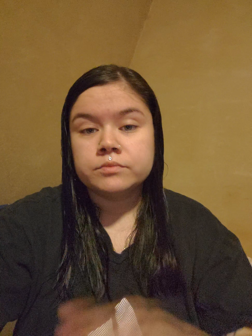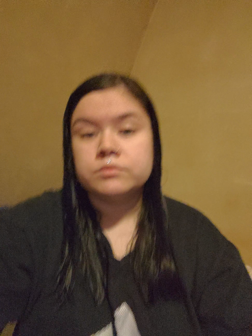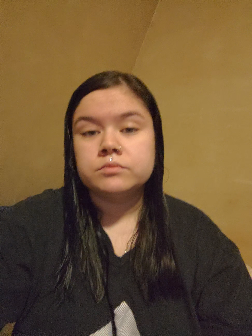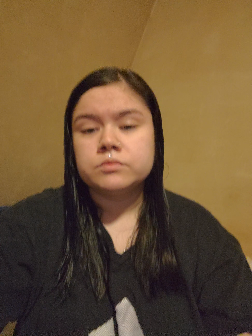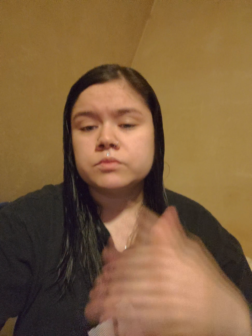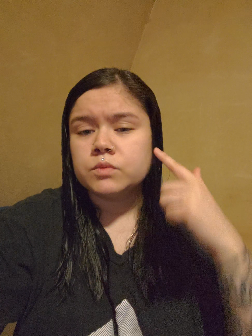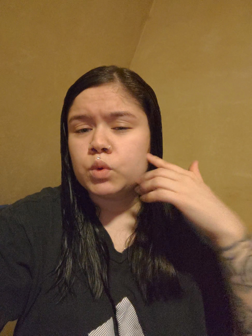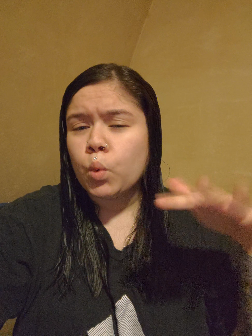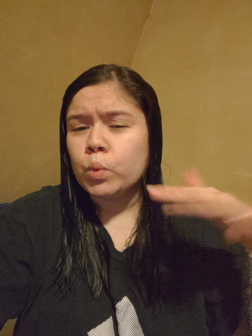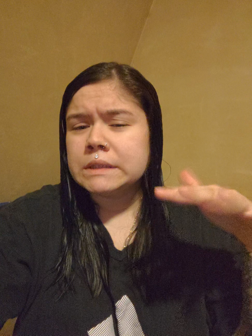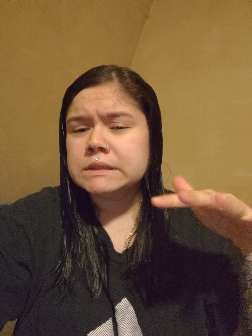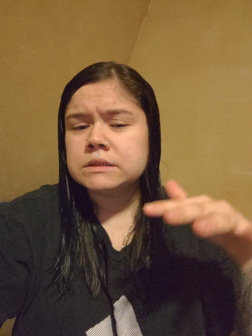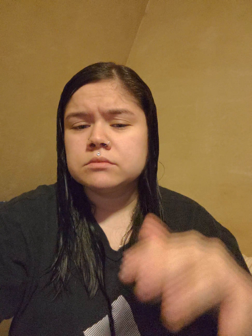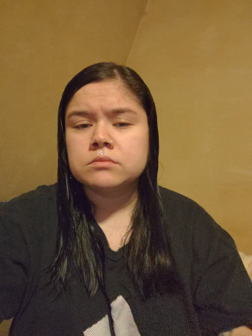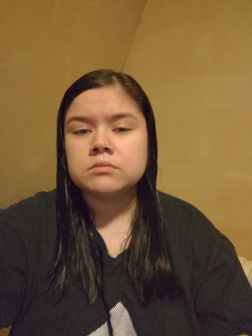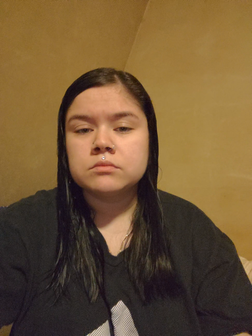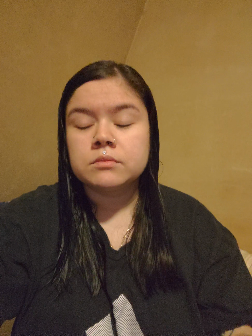noisy